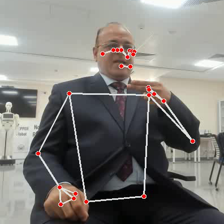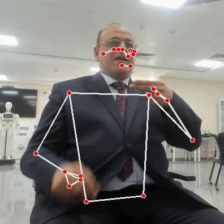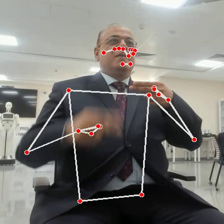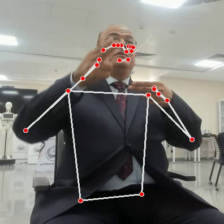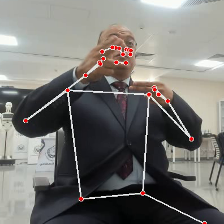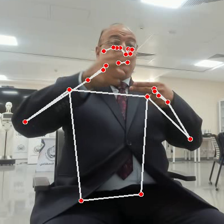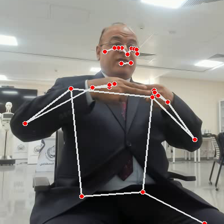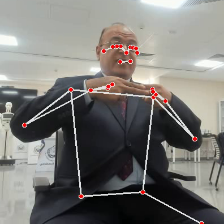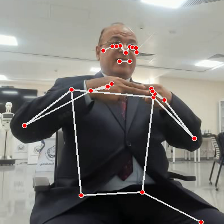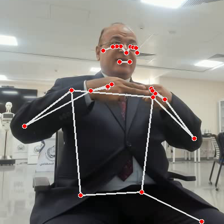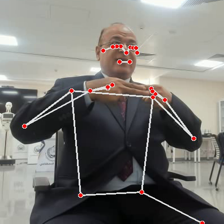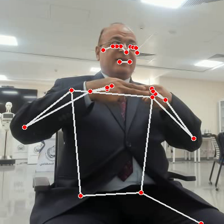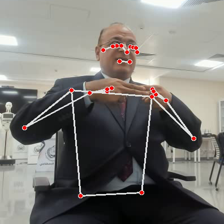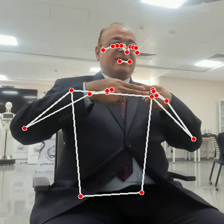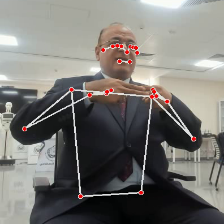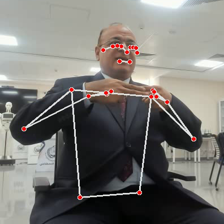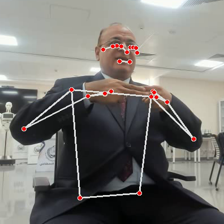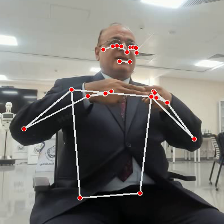mash mashy